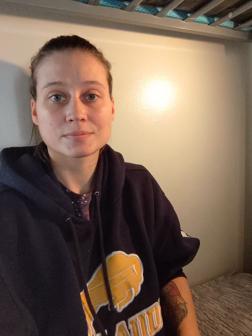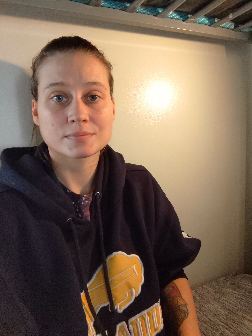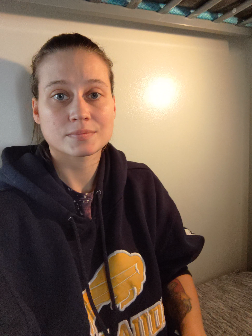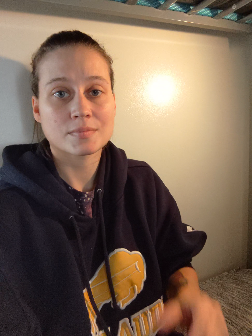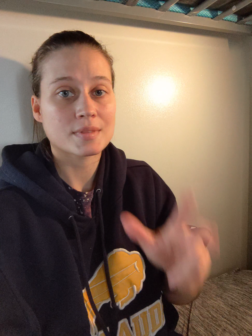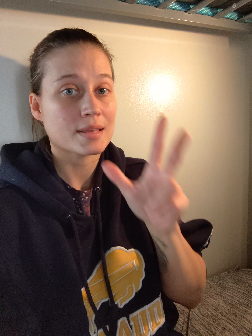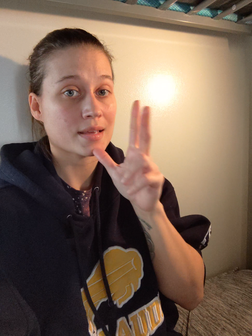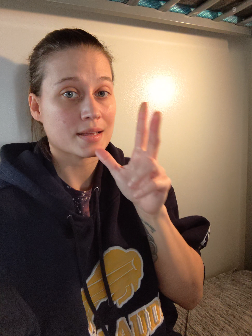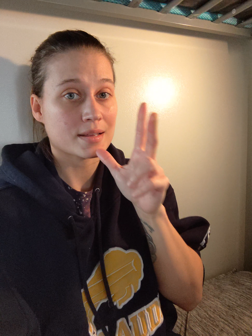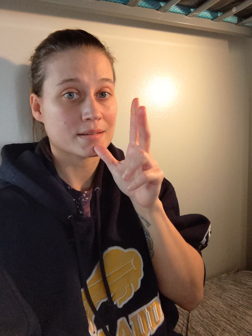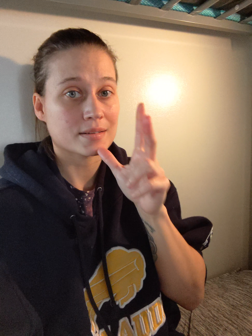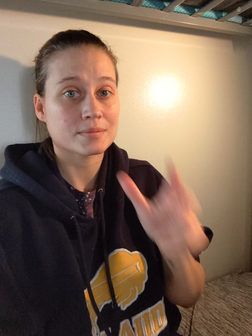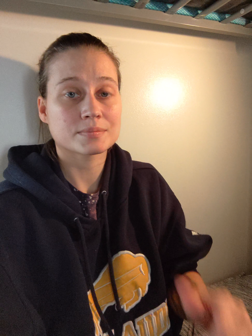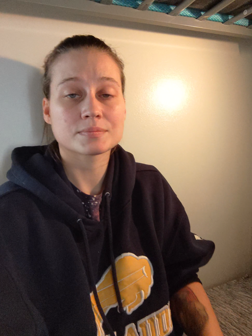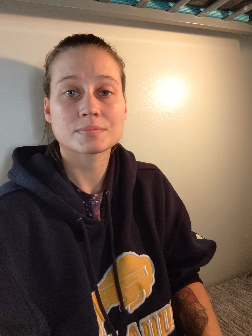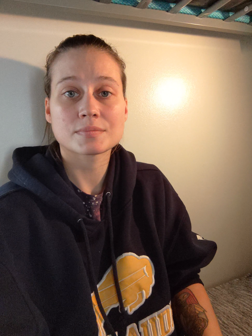hen